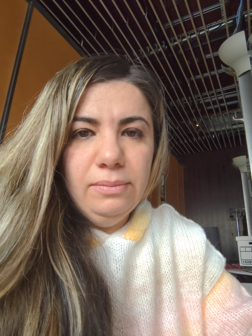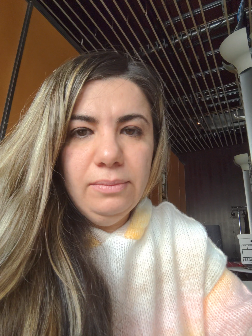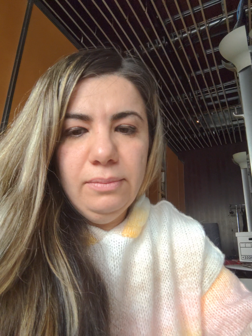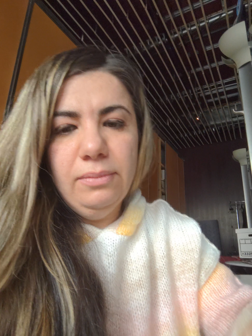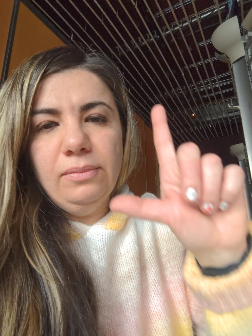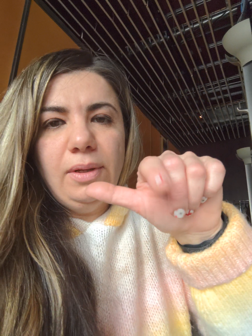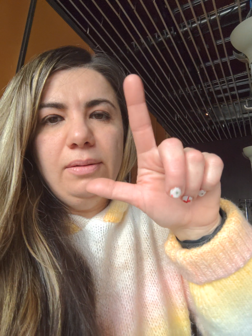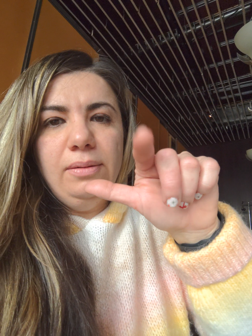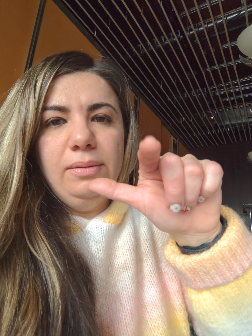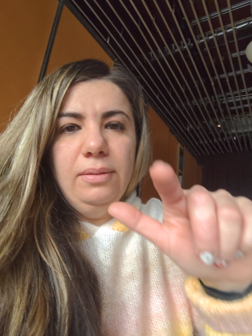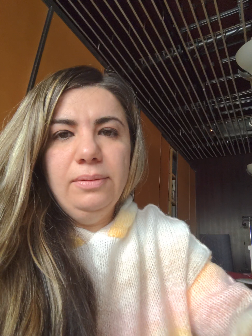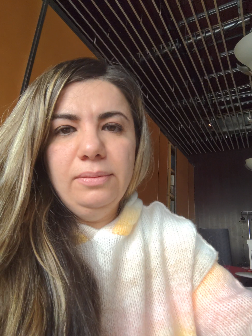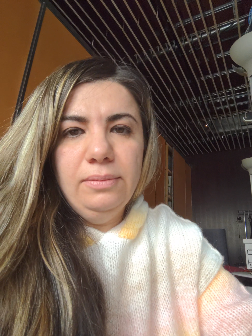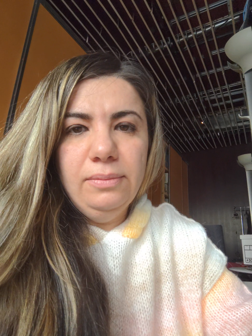later